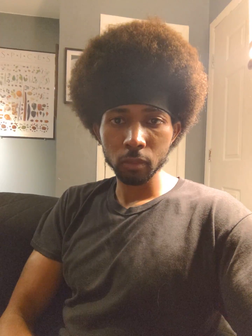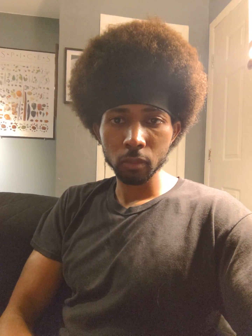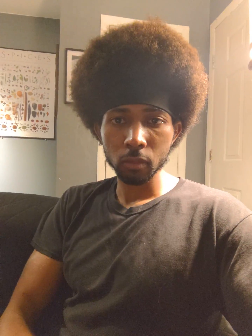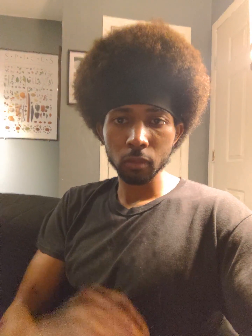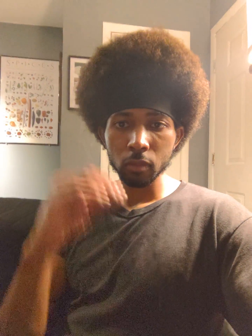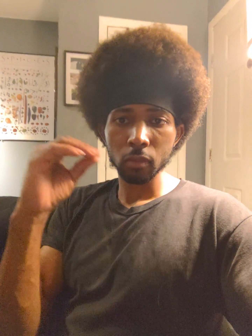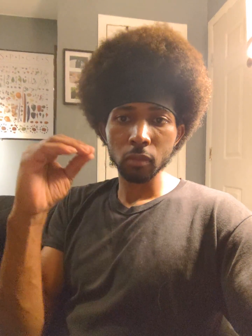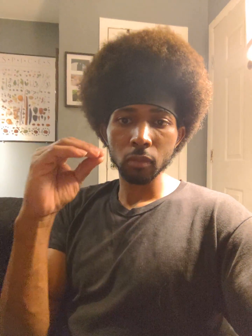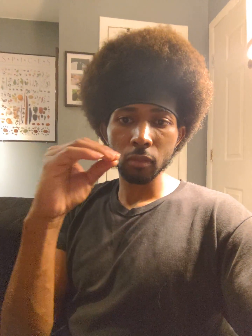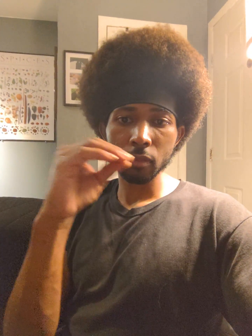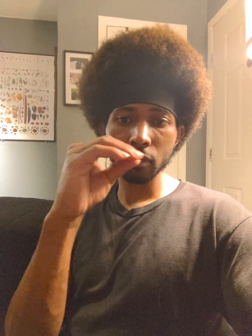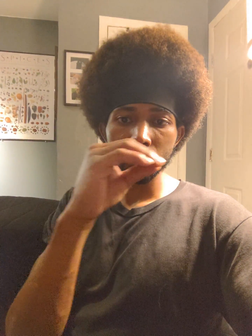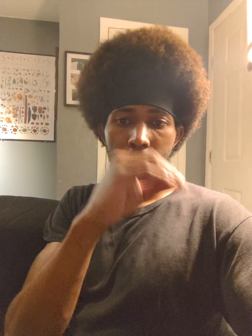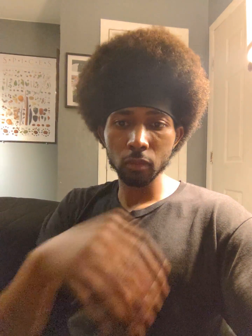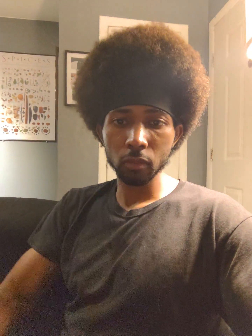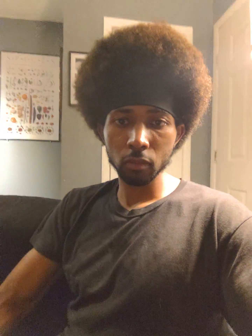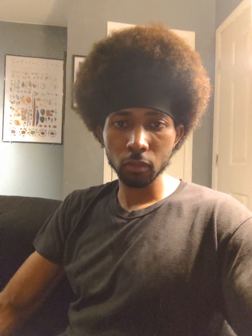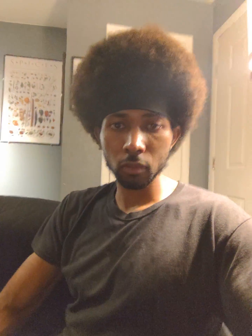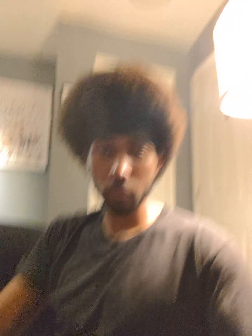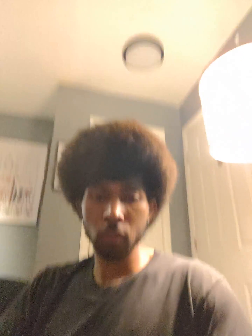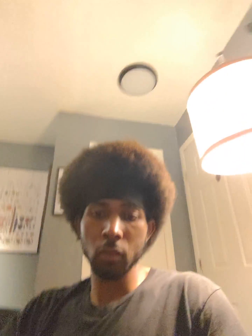dinosaur